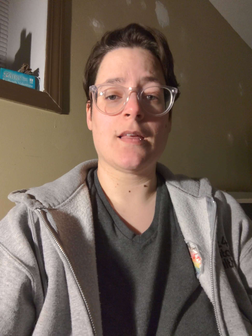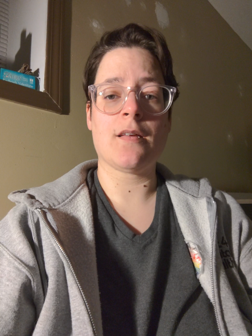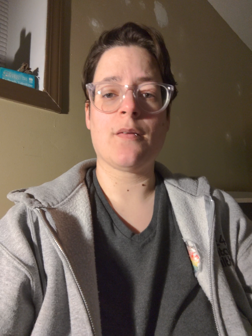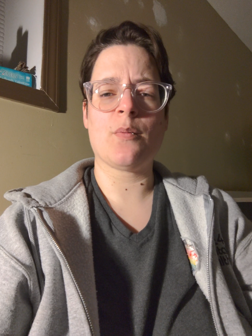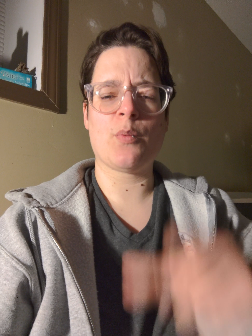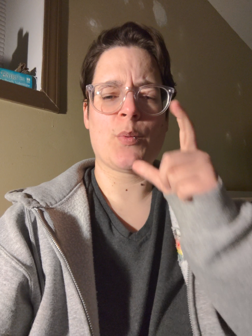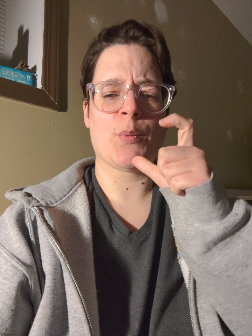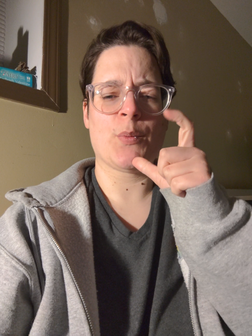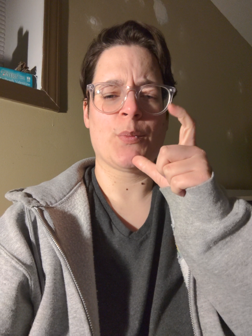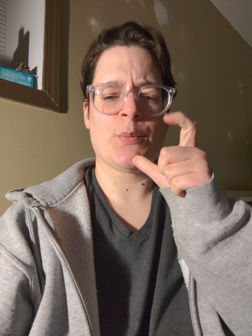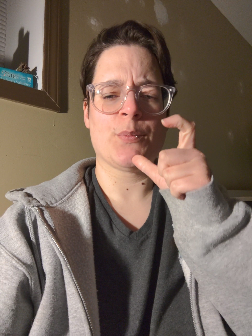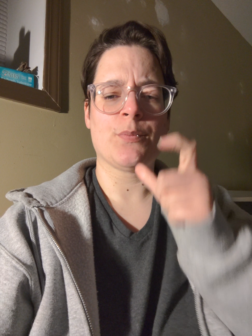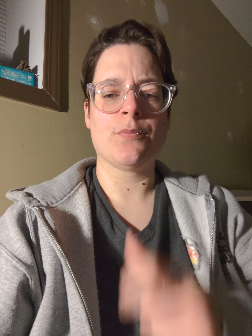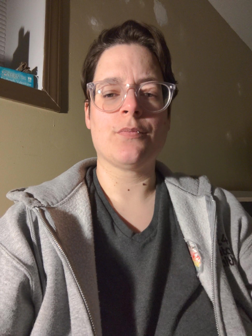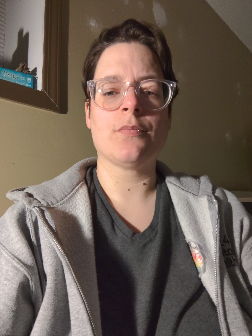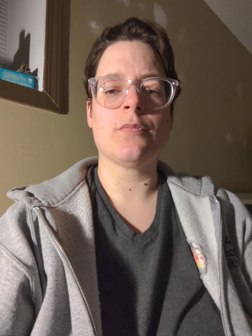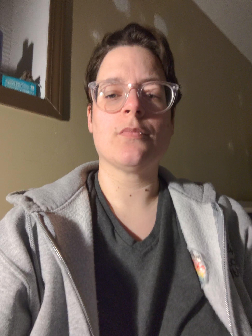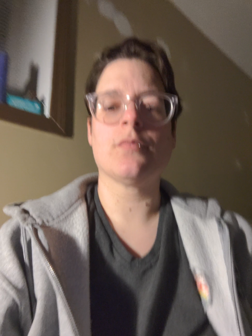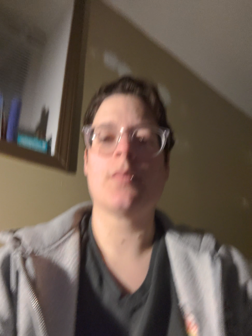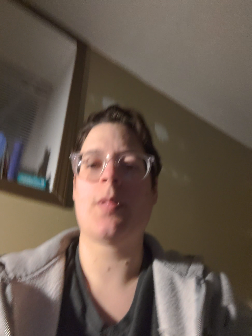who